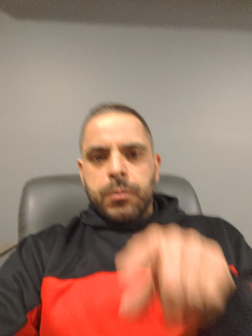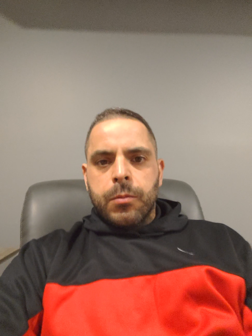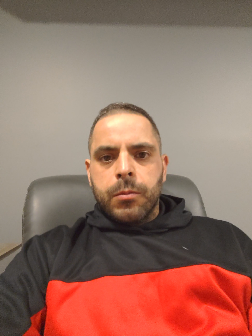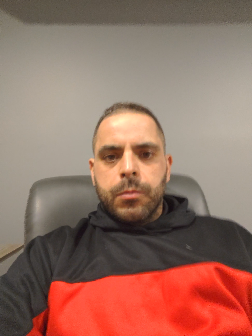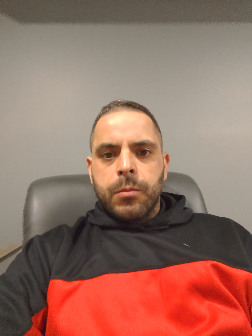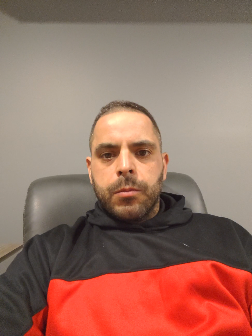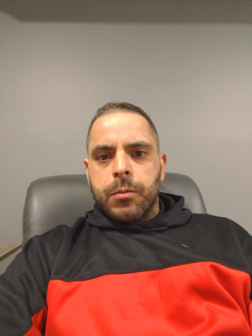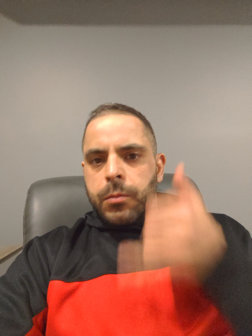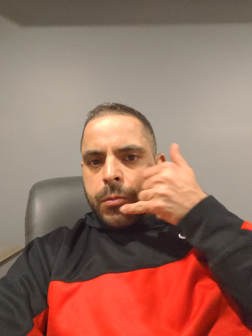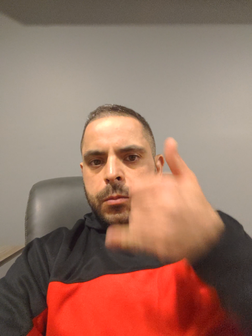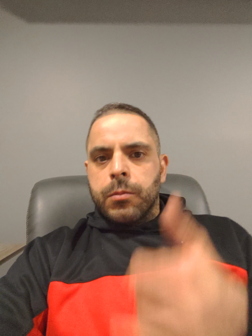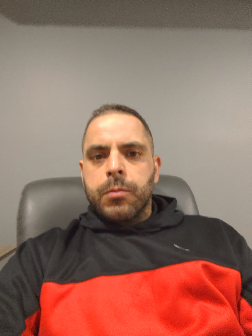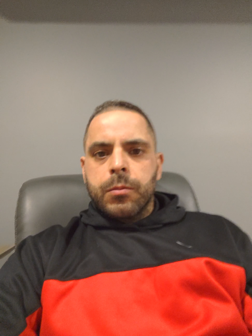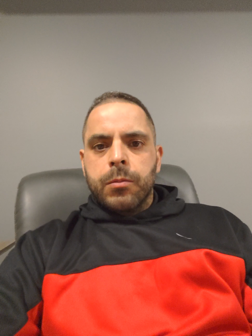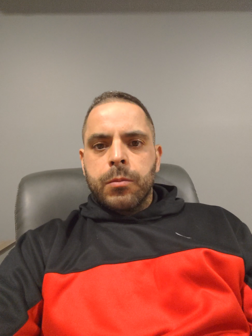call on the phone